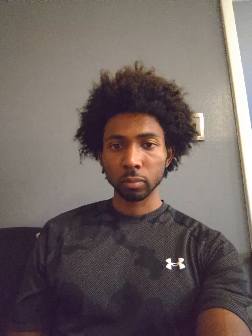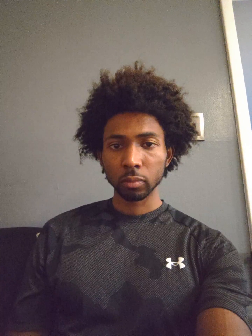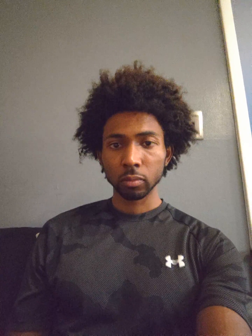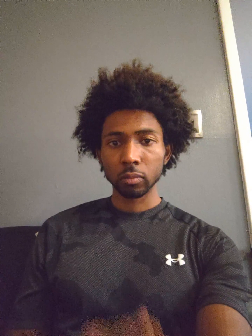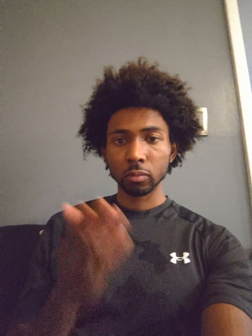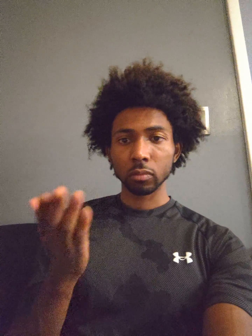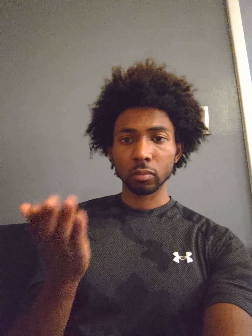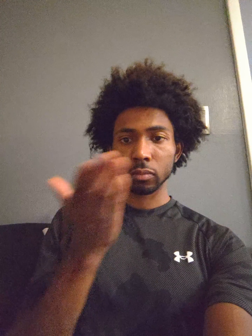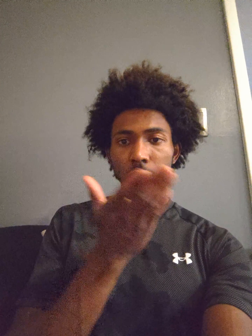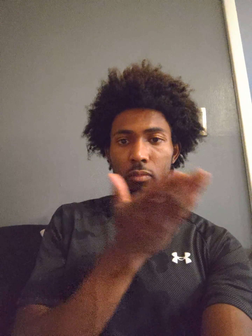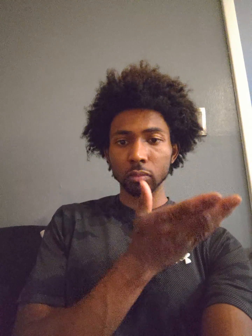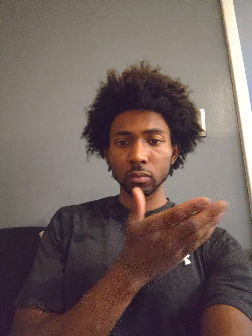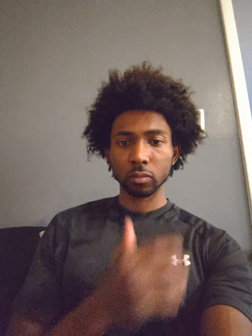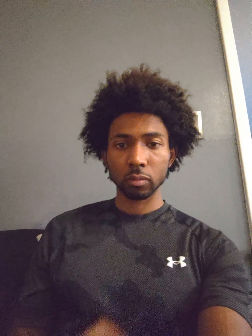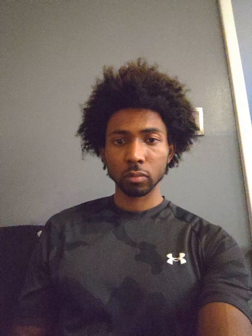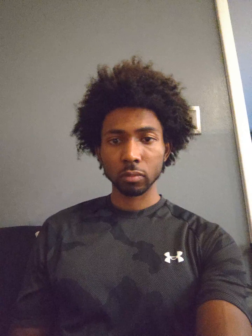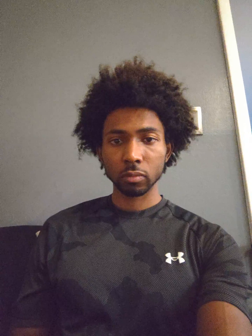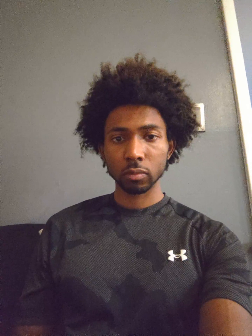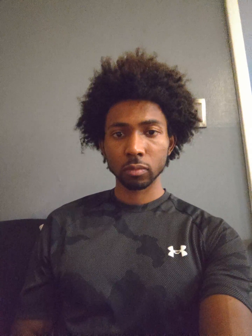carry